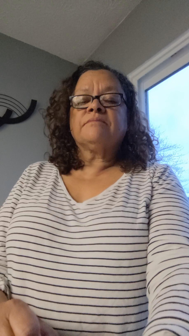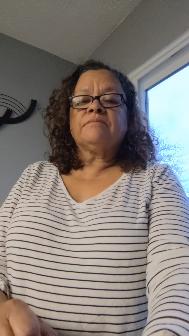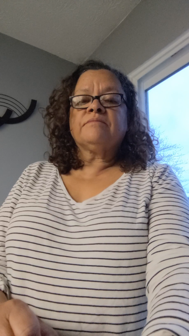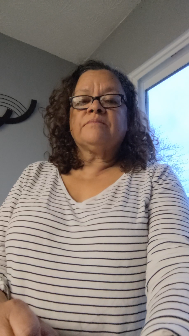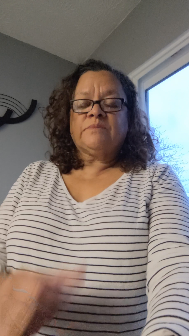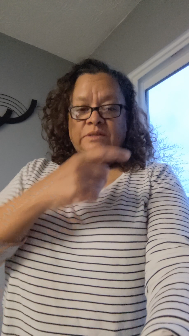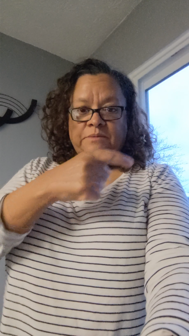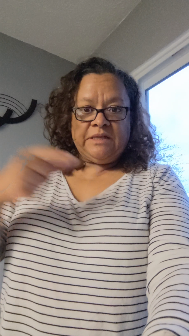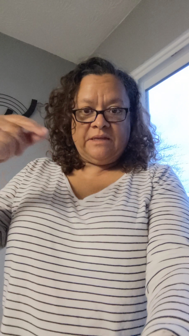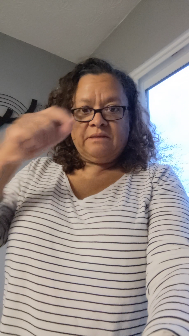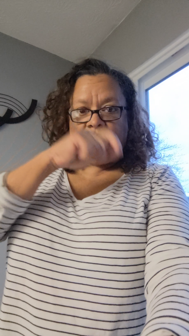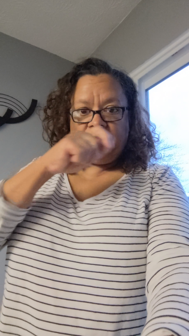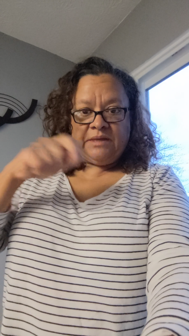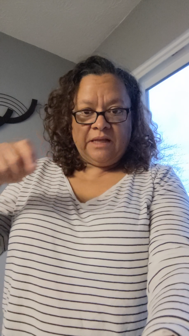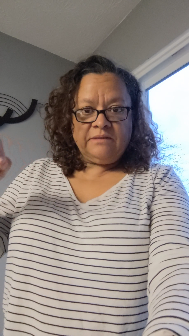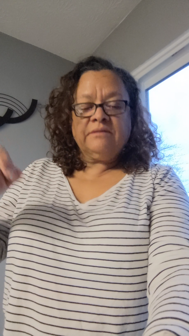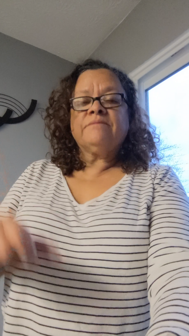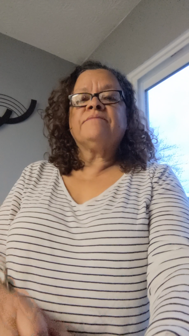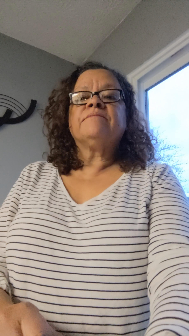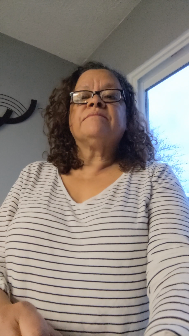peas